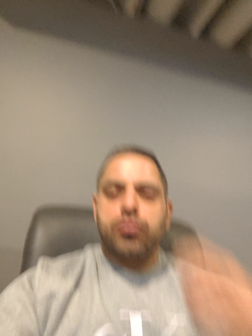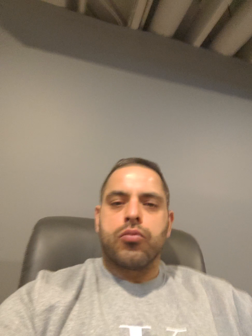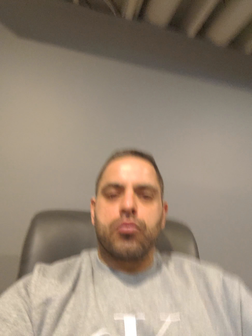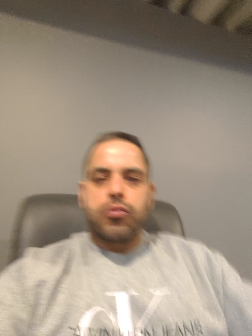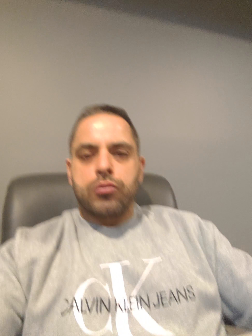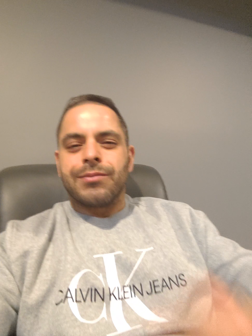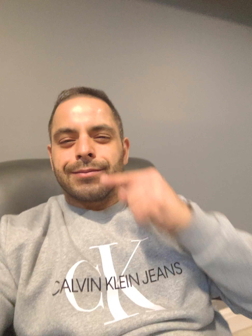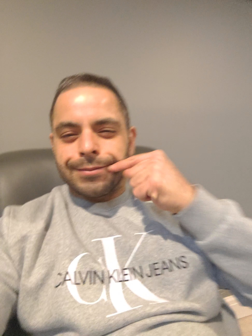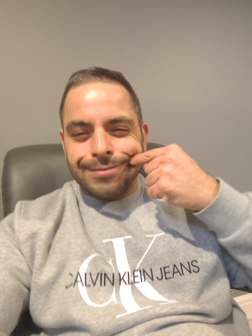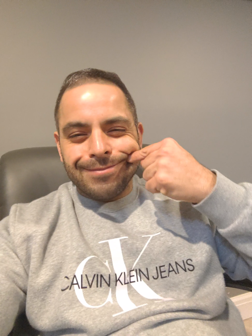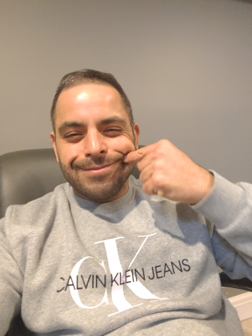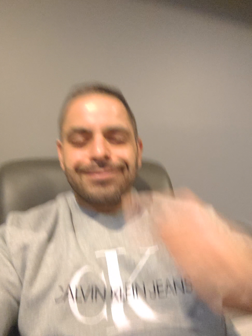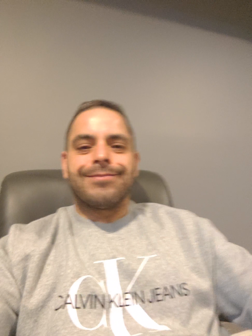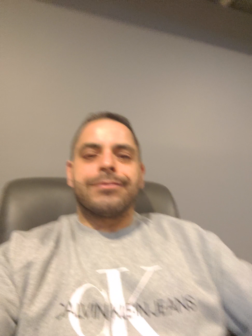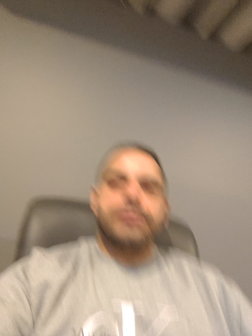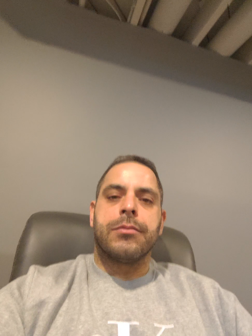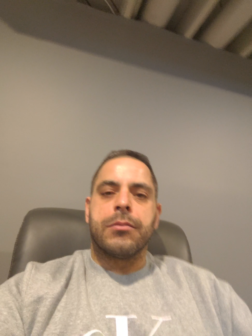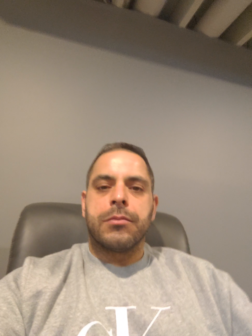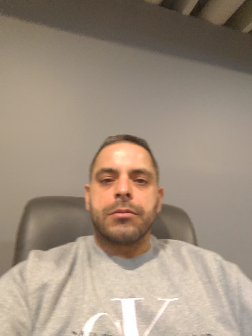smile